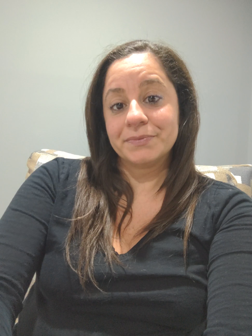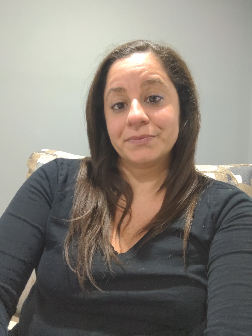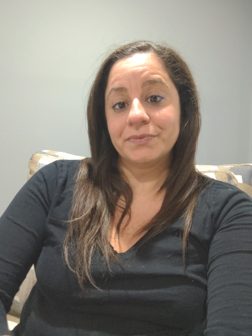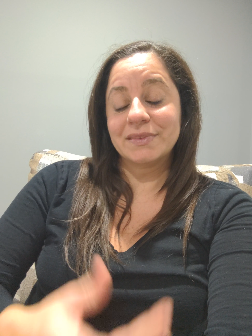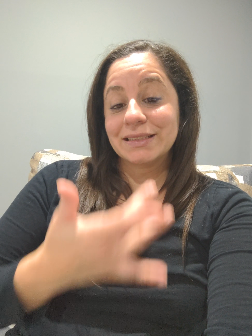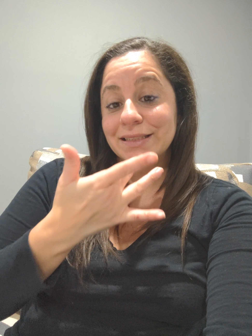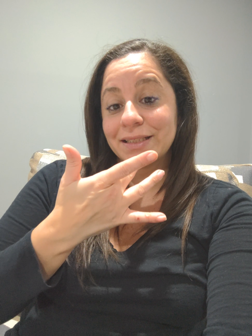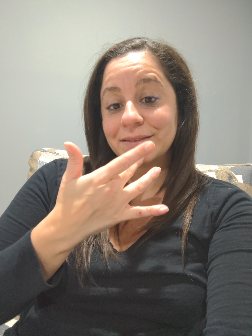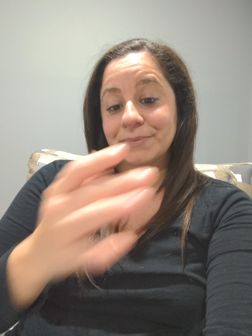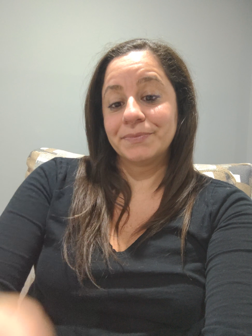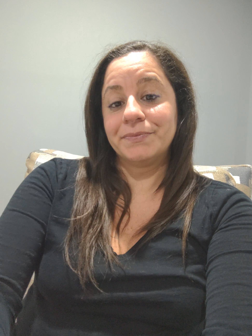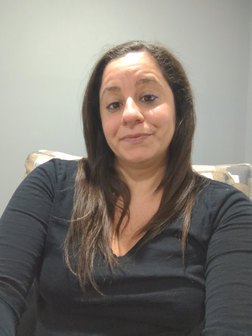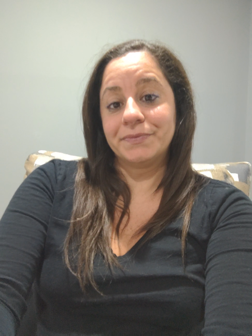taste